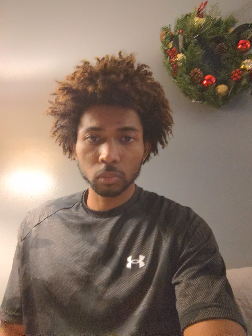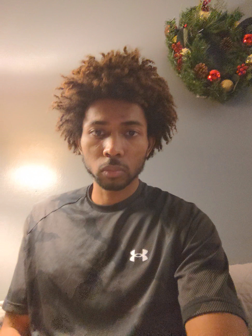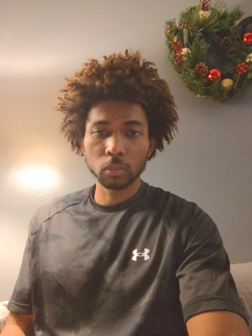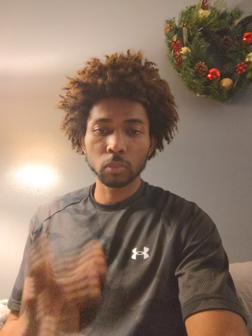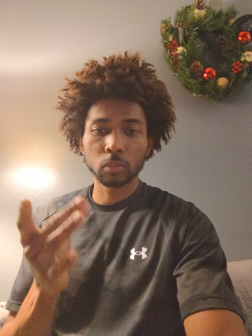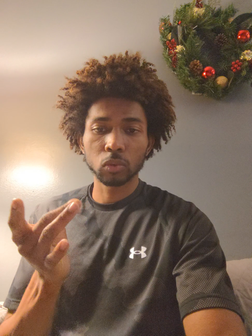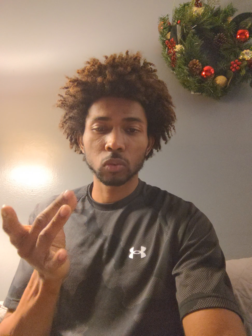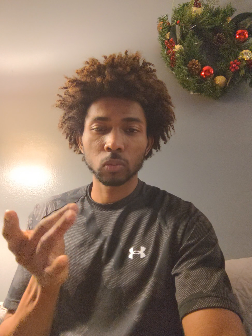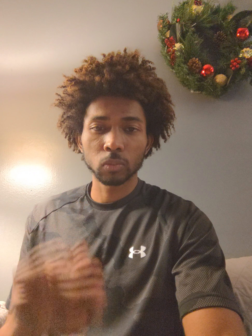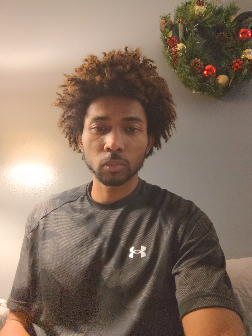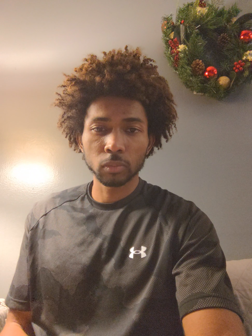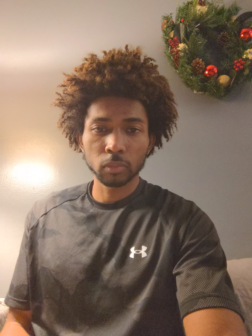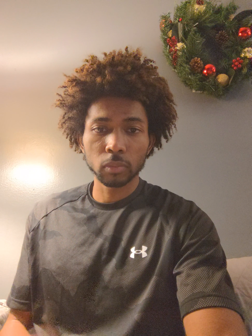sticky